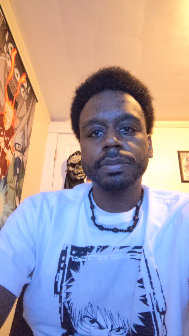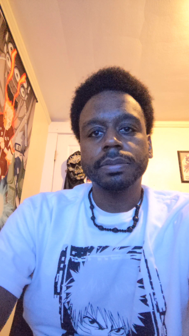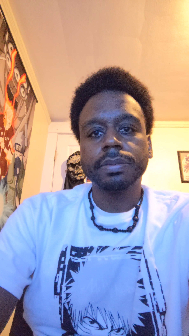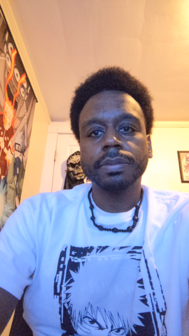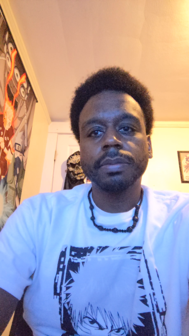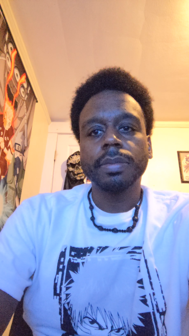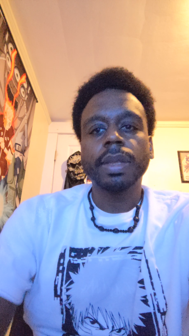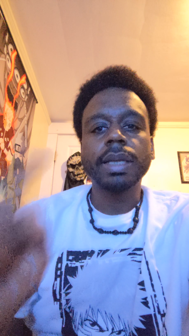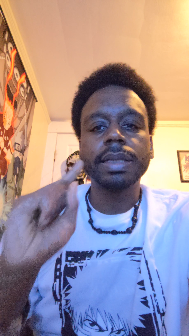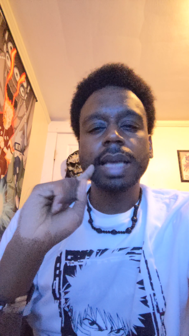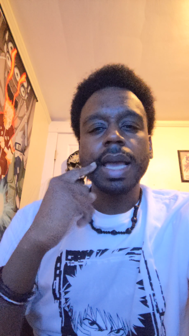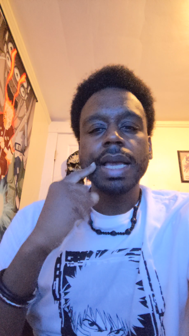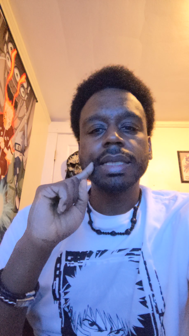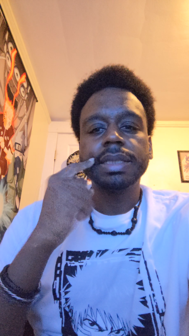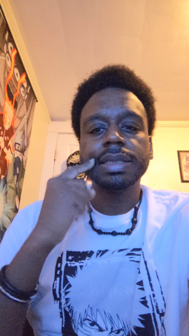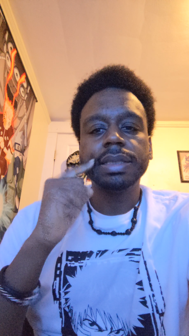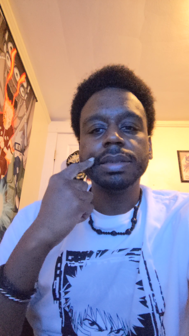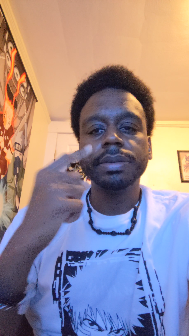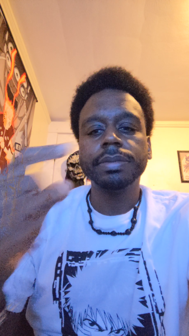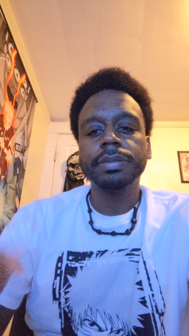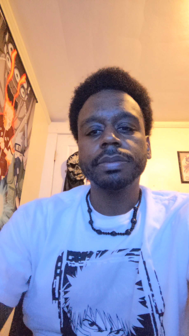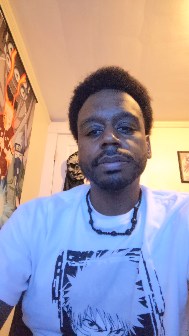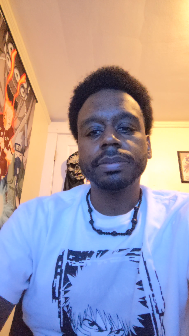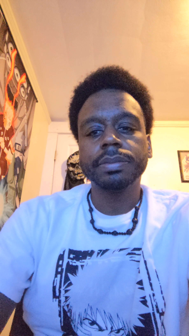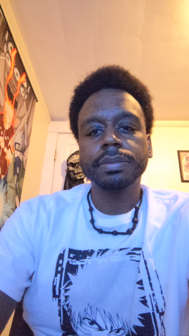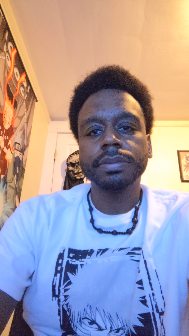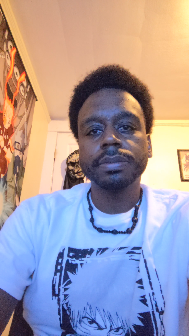candy